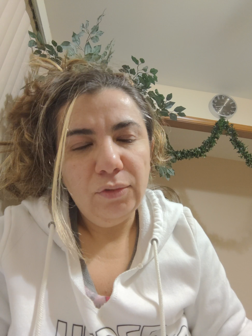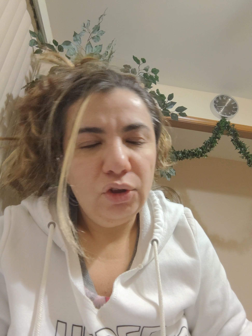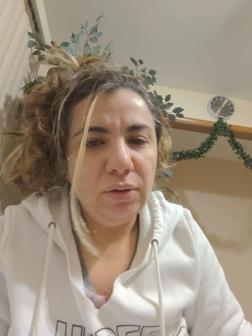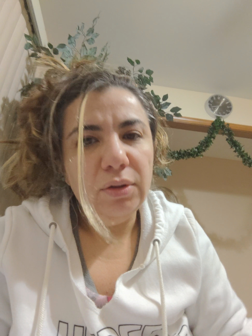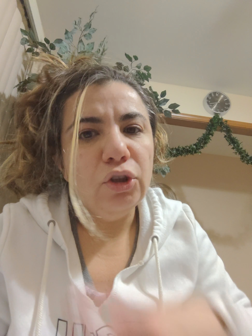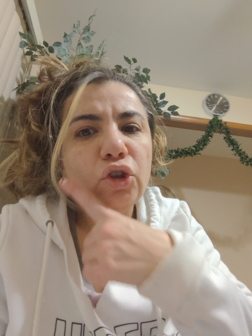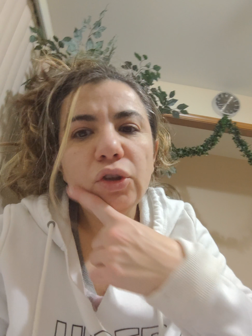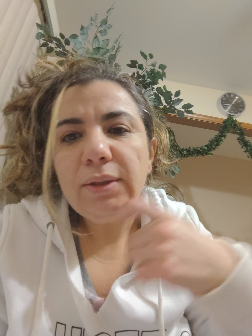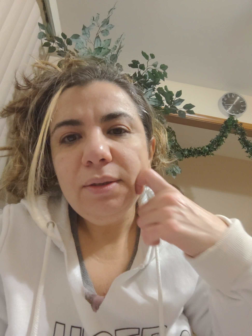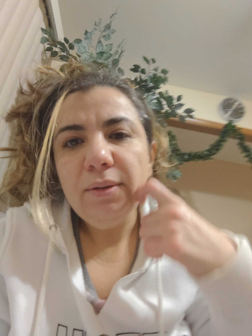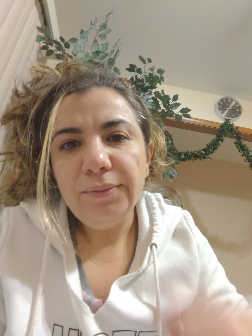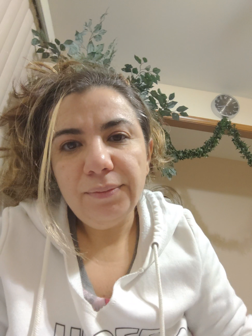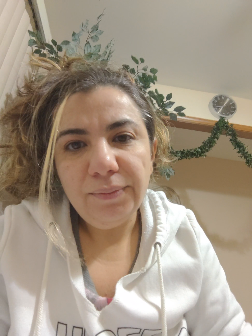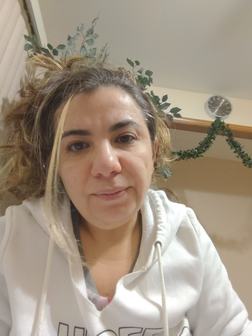dryer